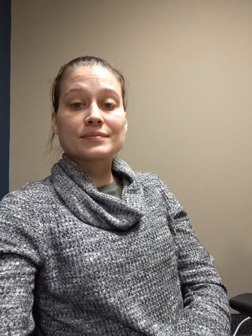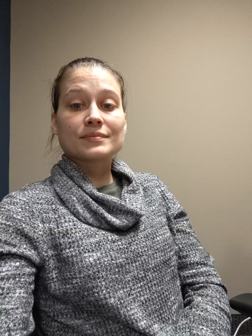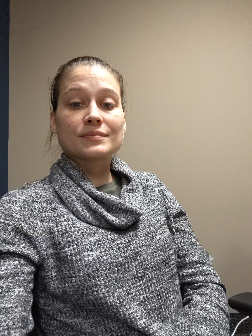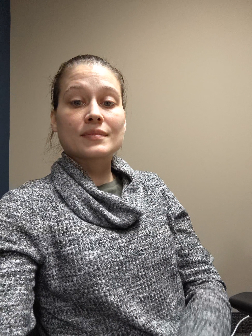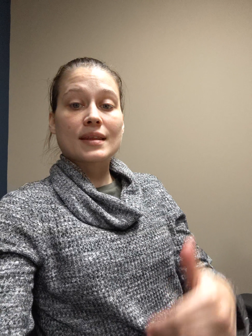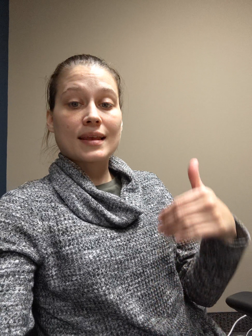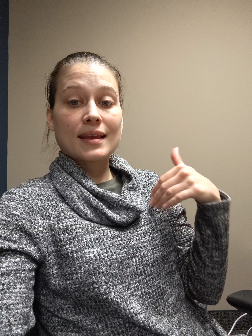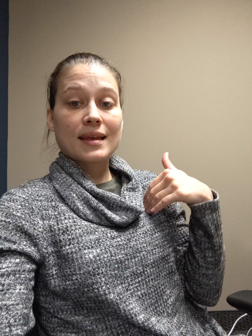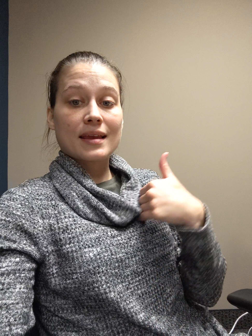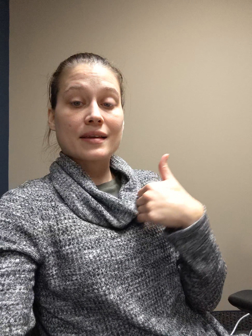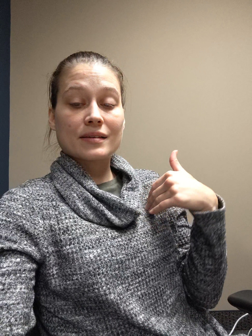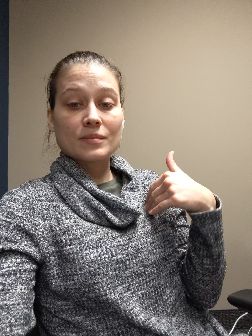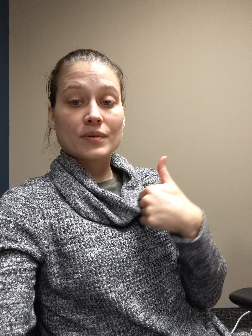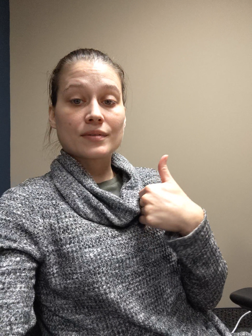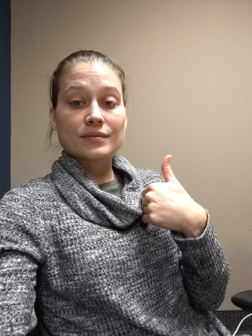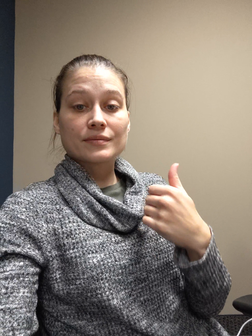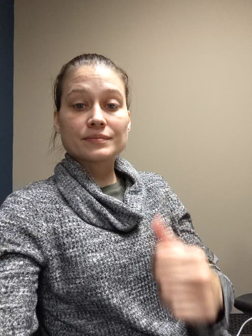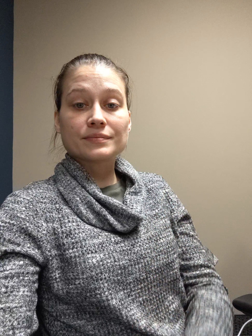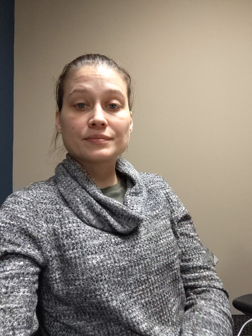animal